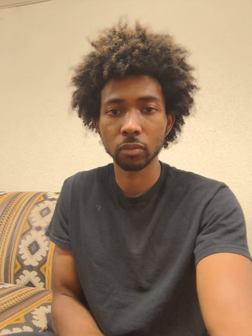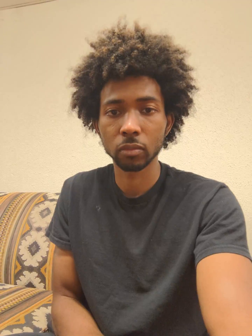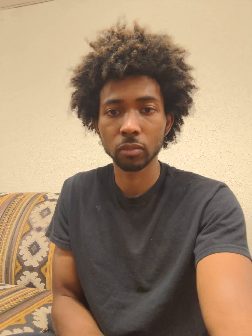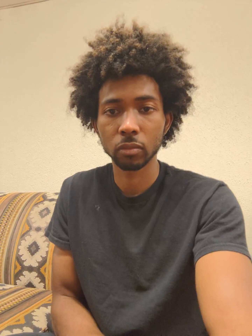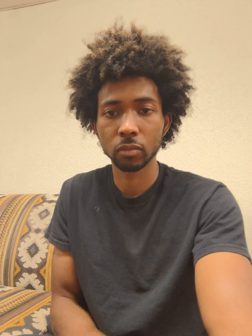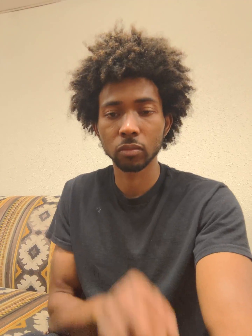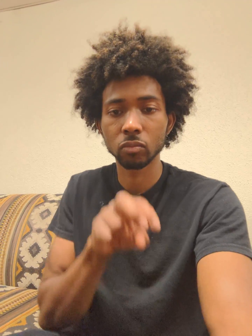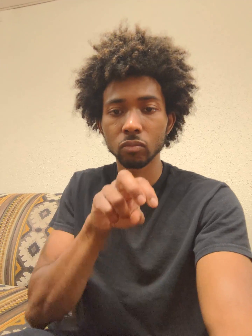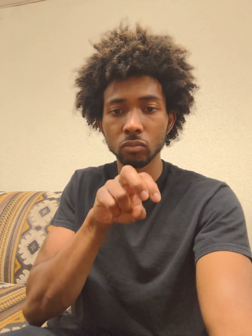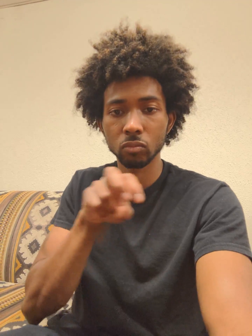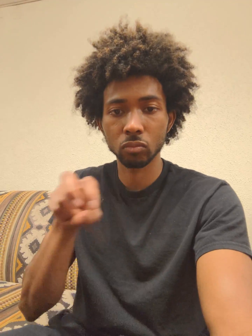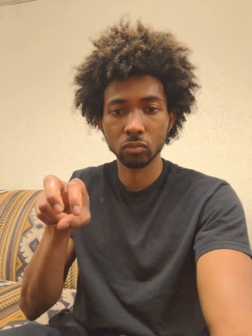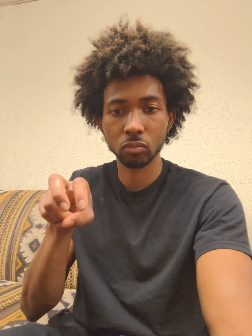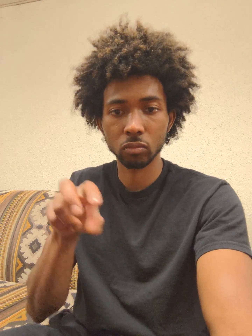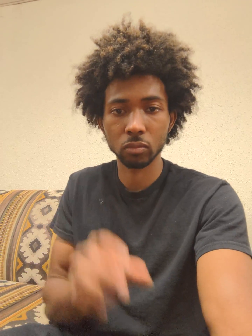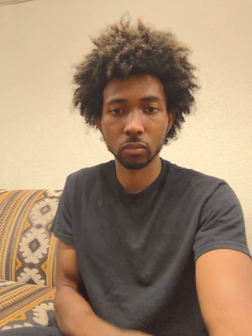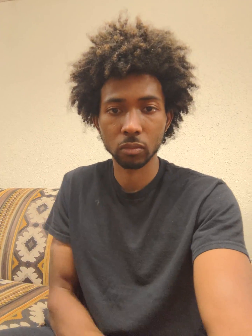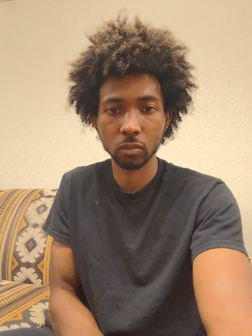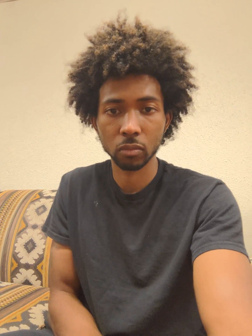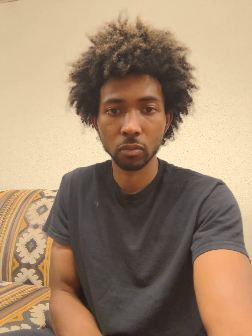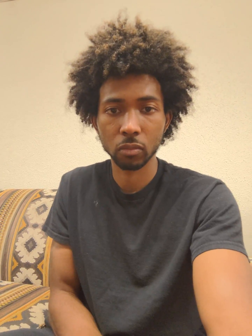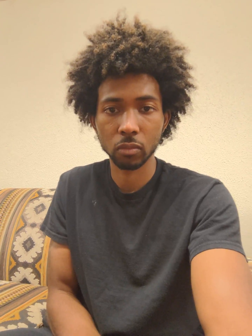bench